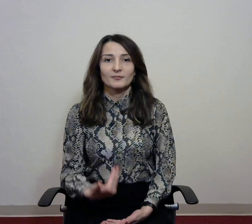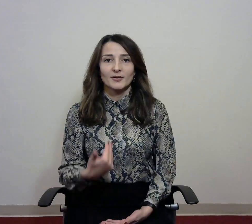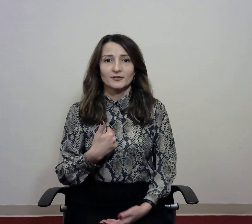mən